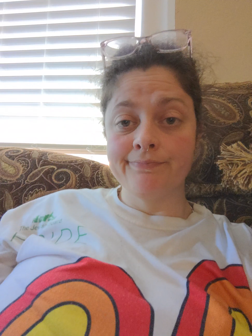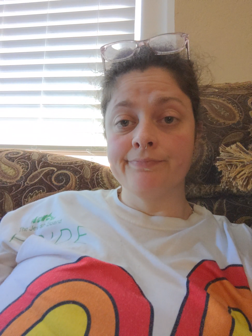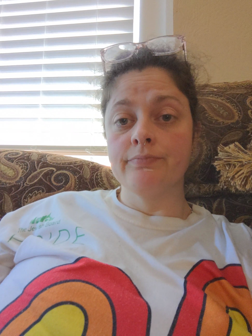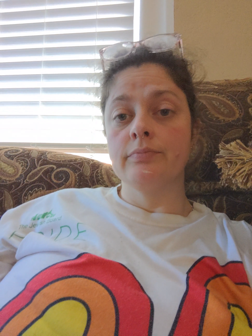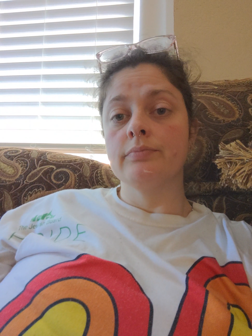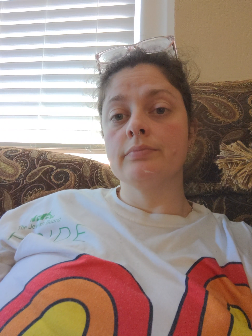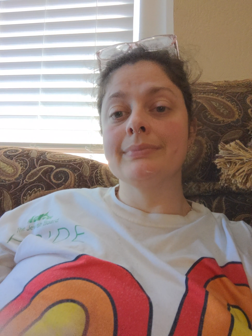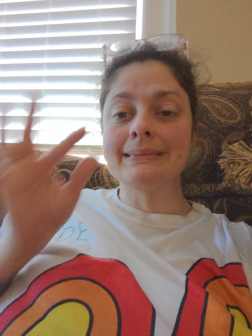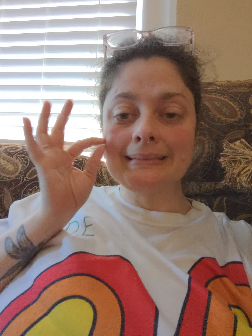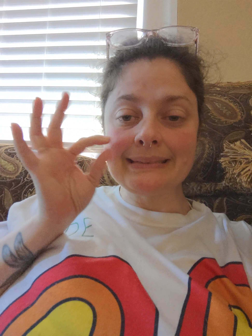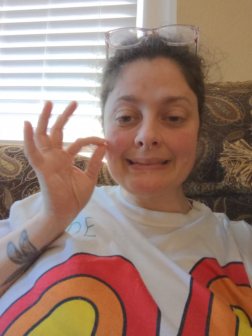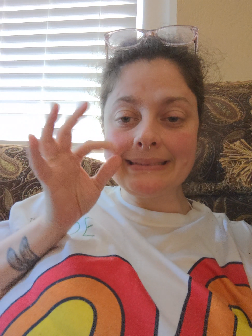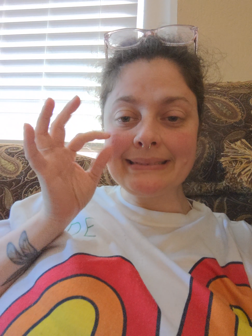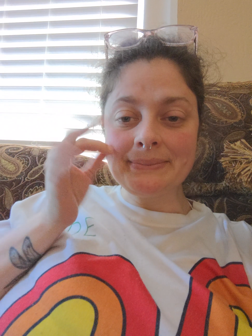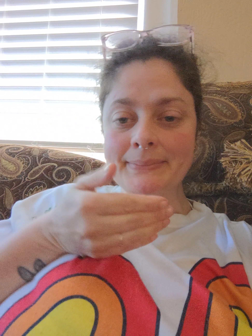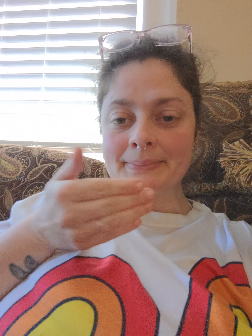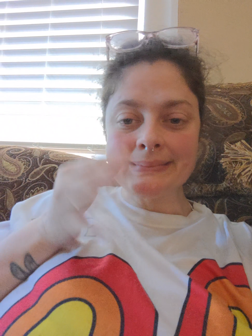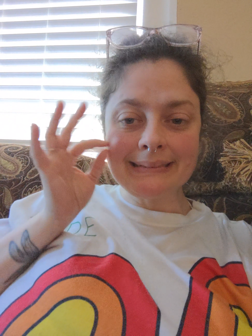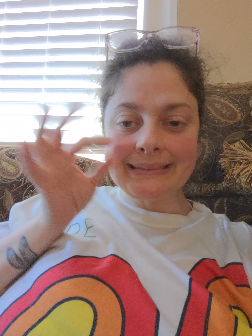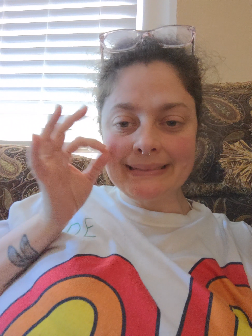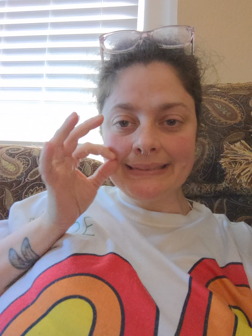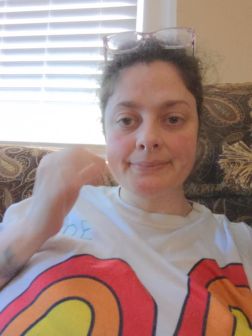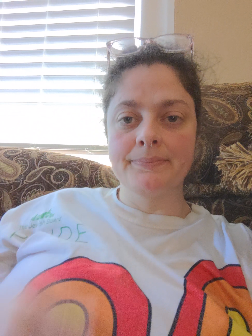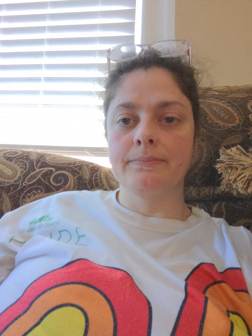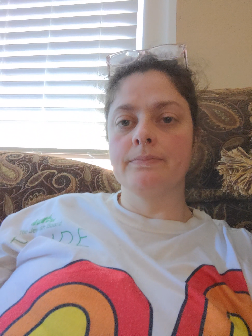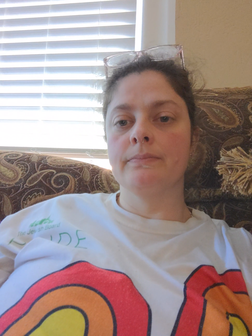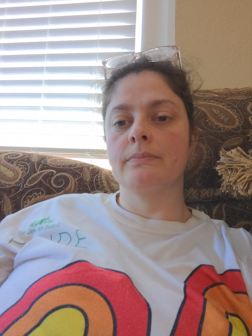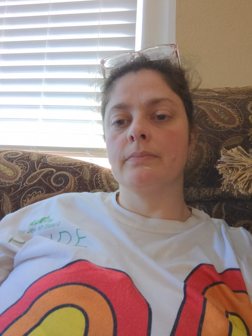kitty